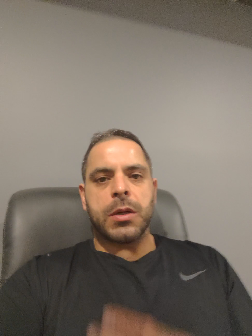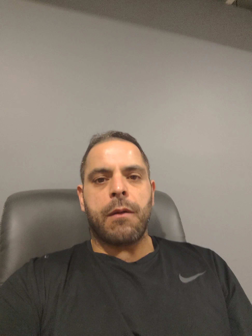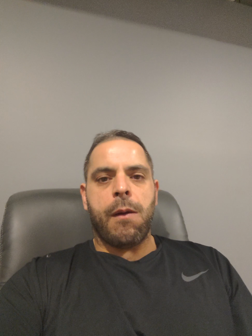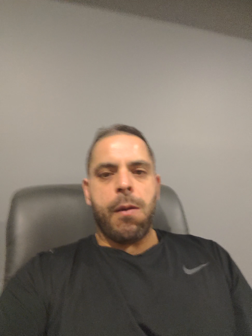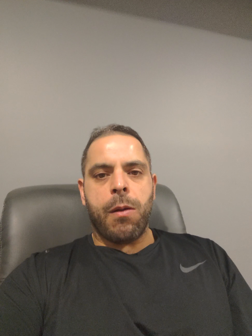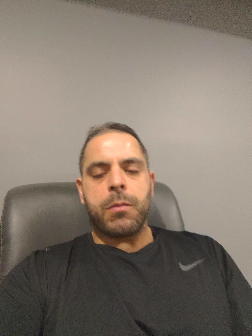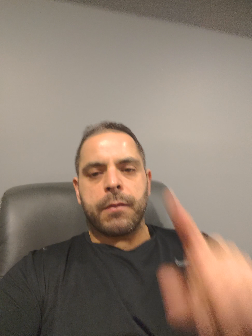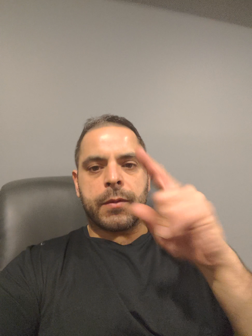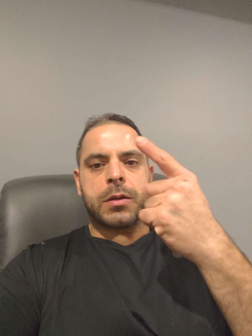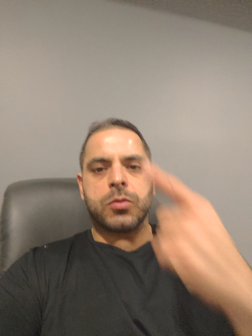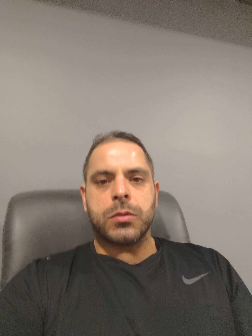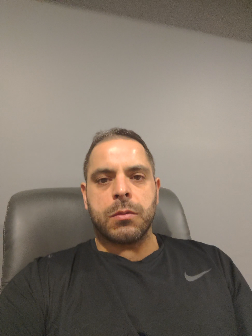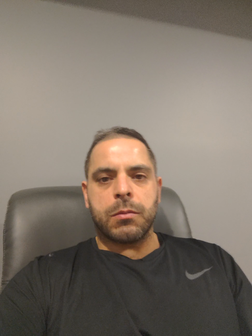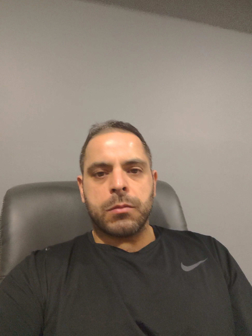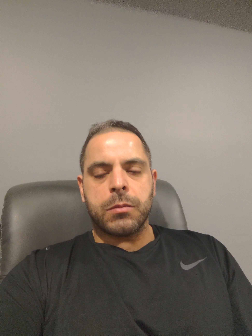first